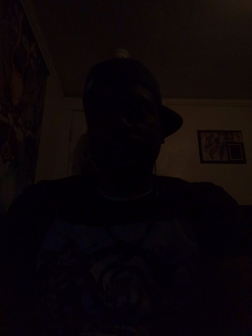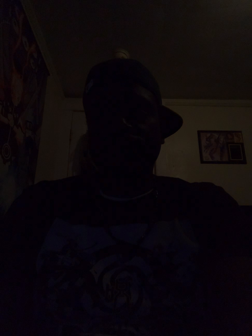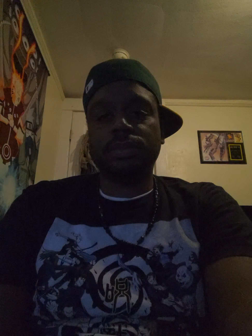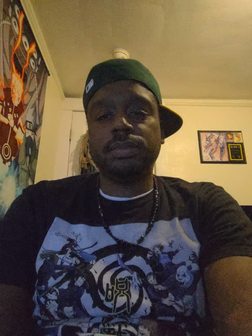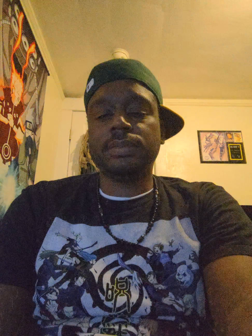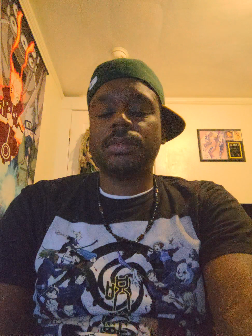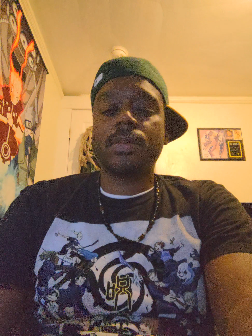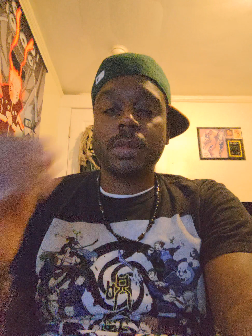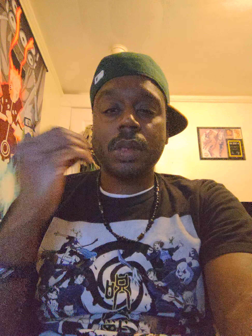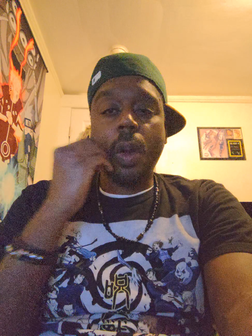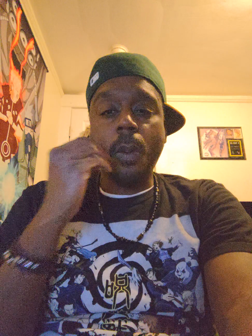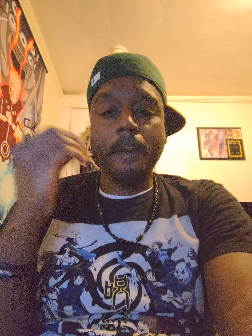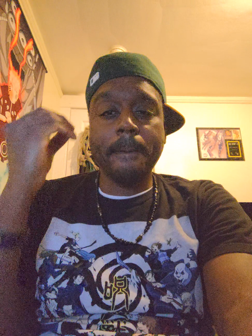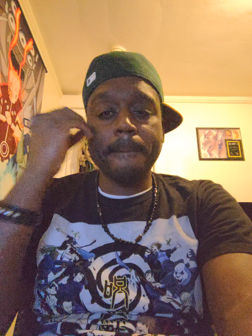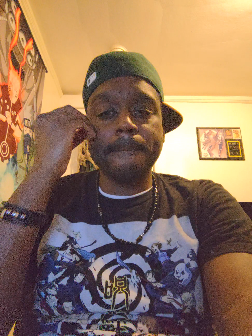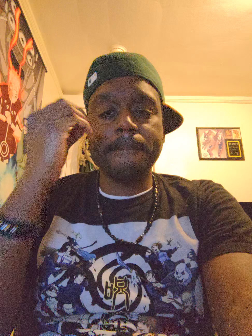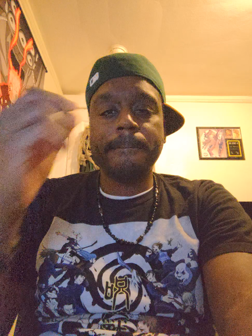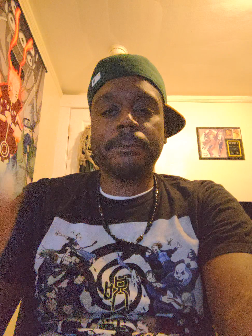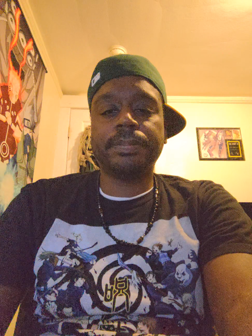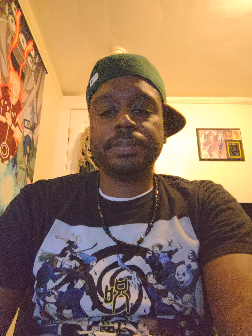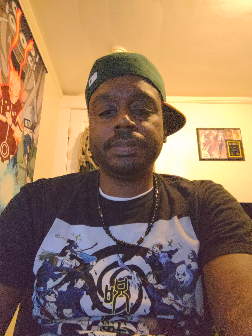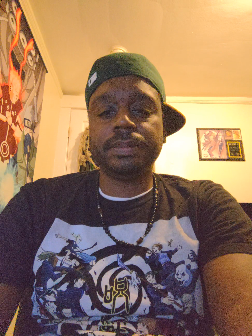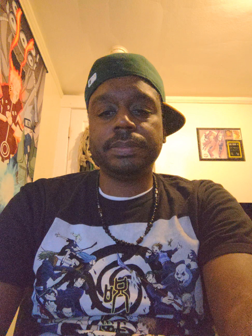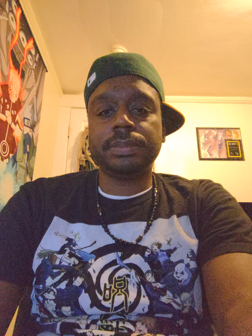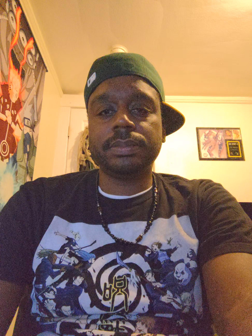home